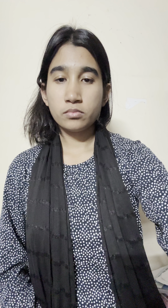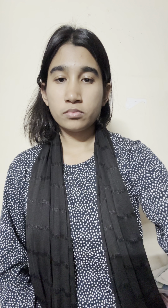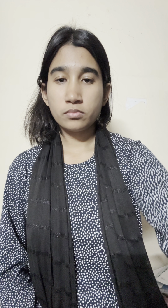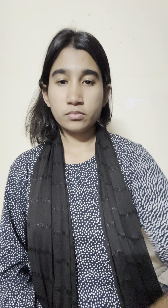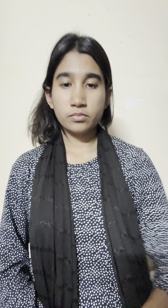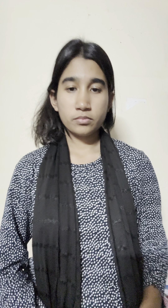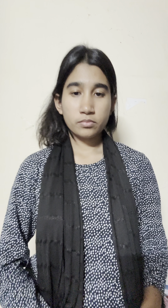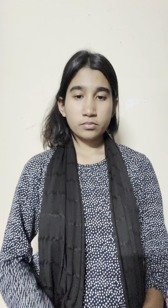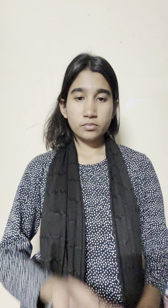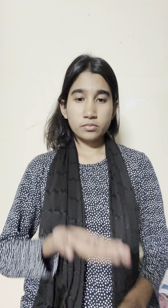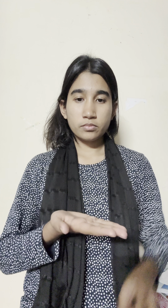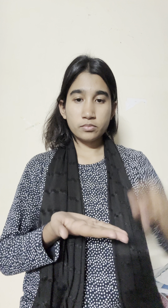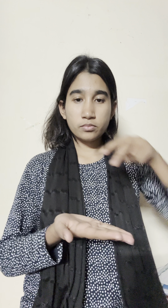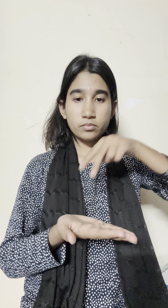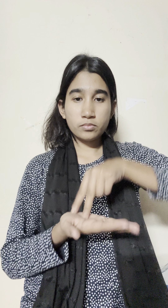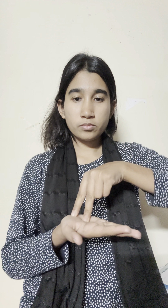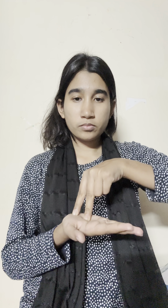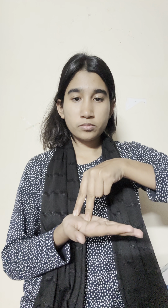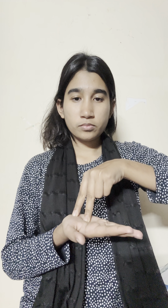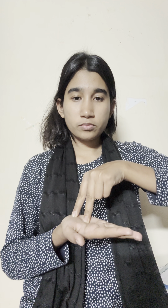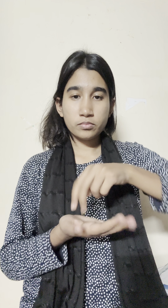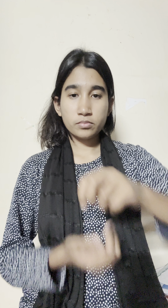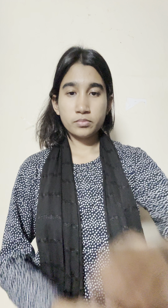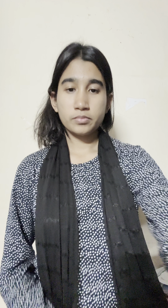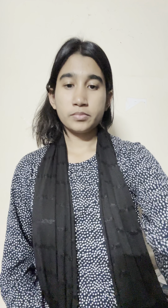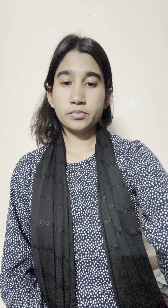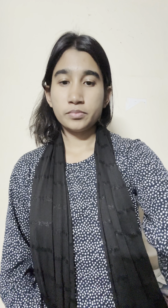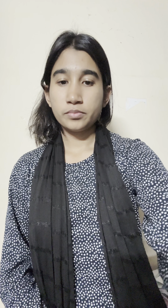দাঁড়াও